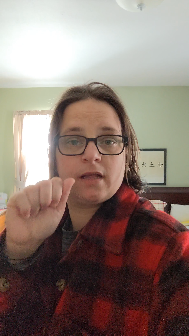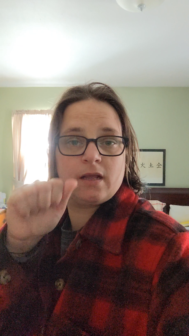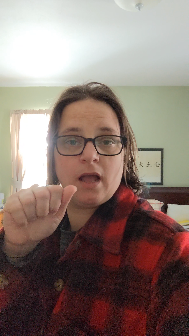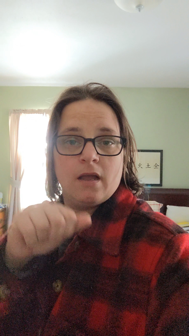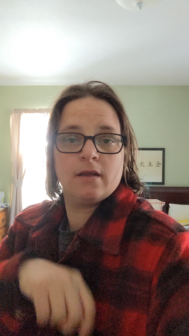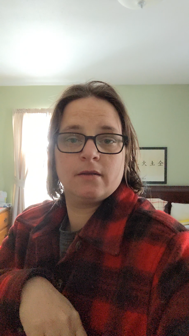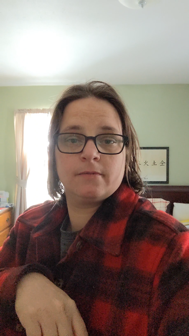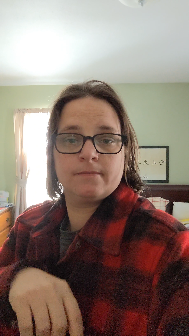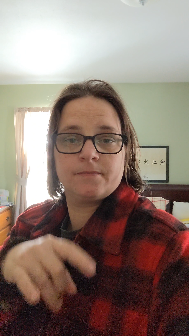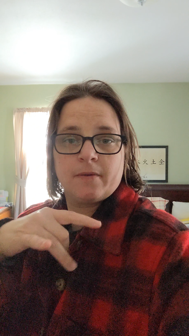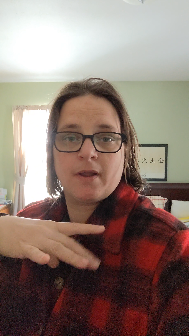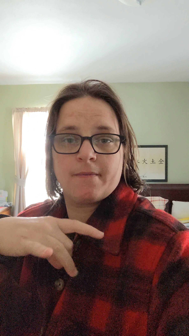pumpkin